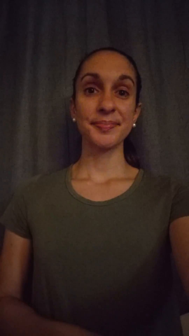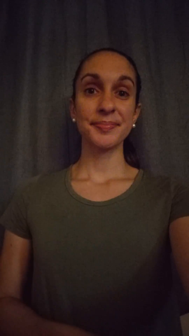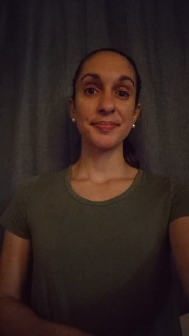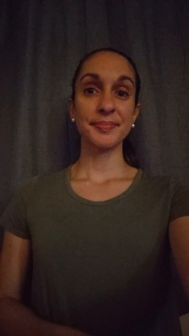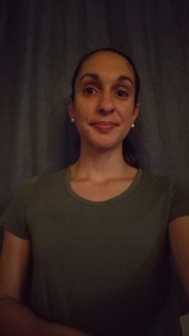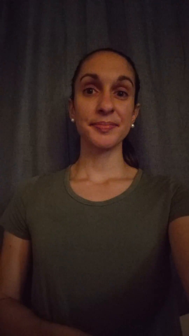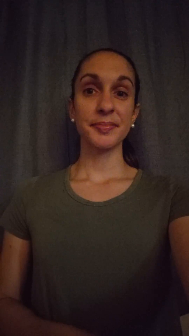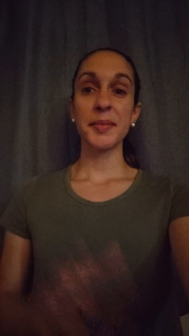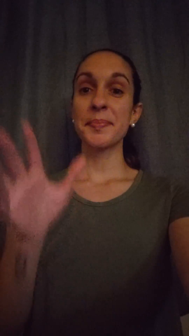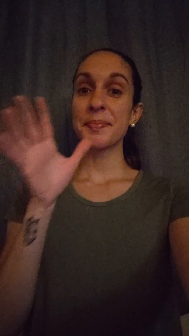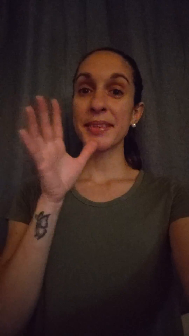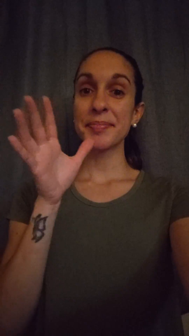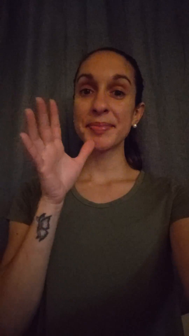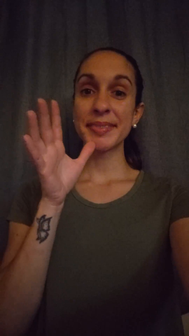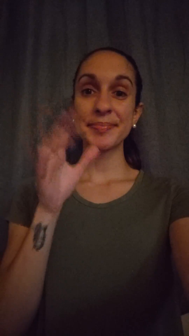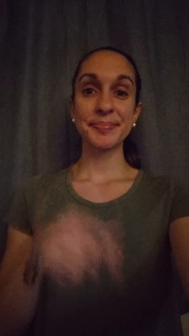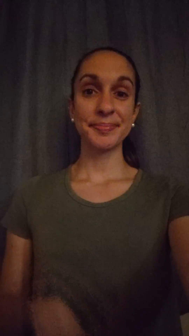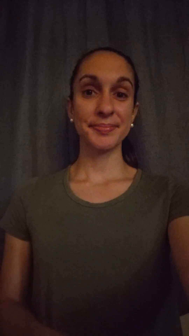mommy